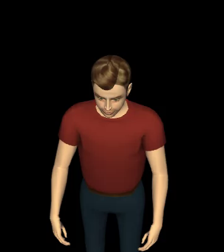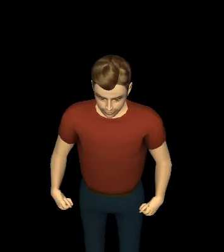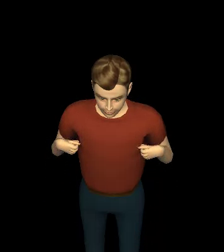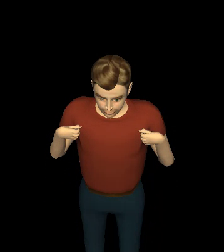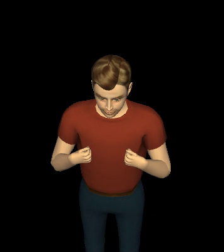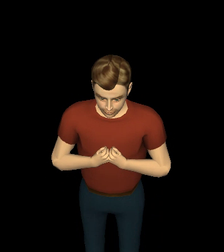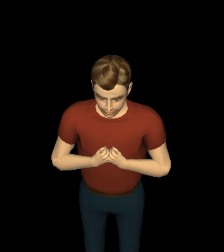معطف